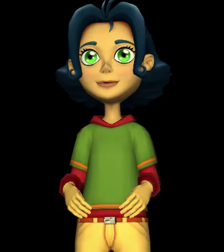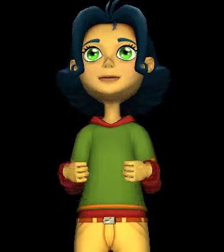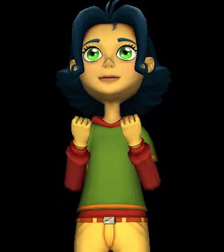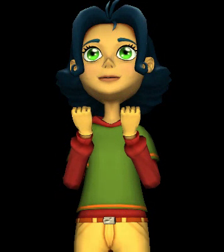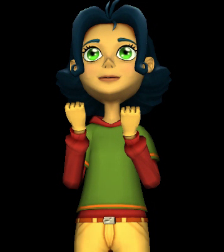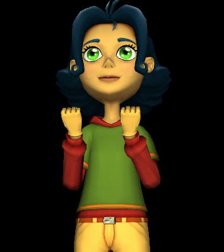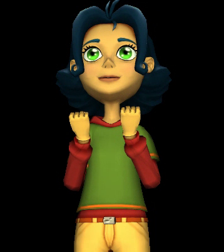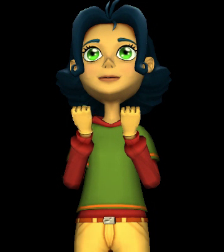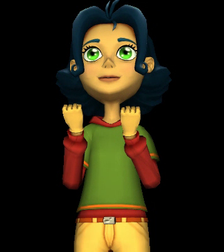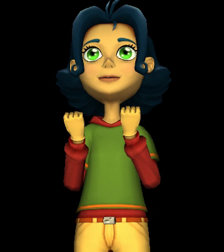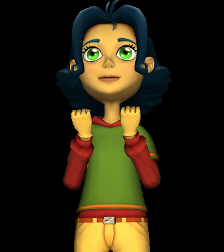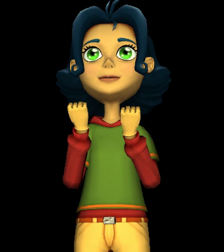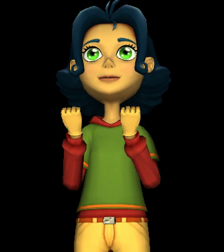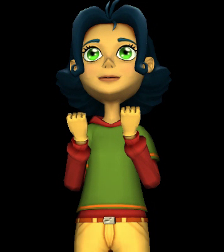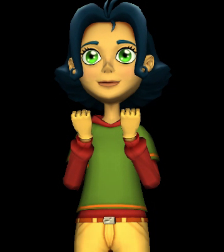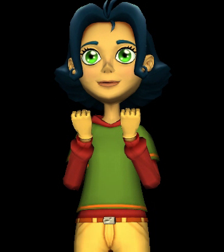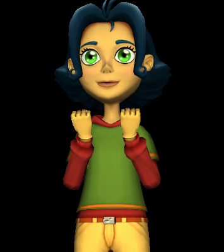ضربة